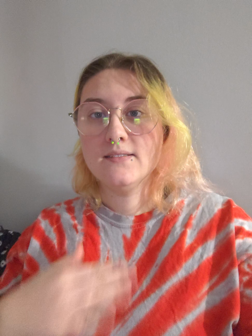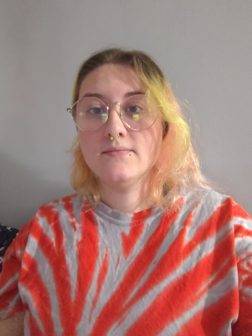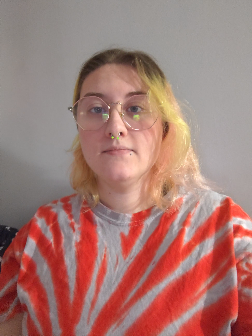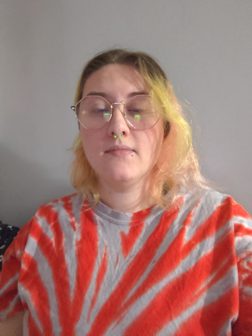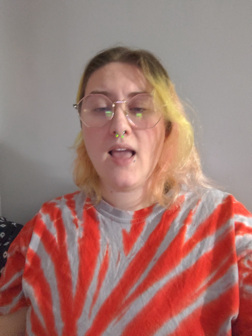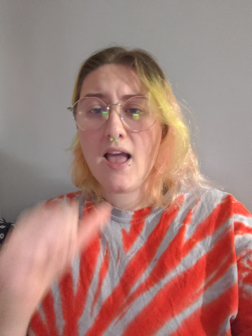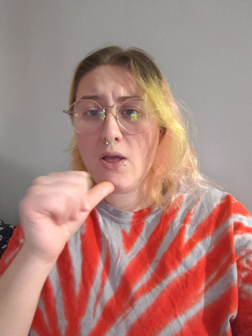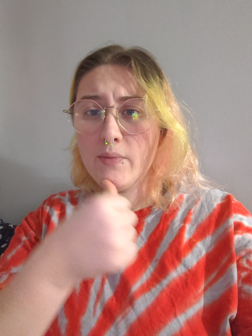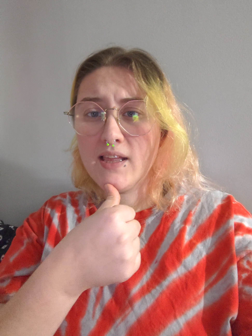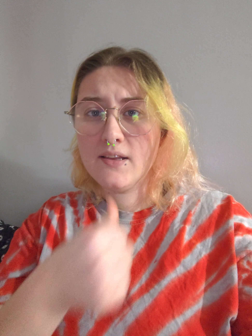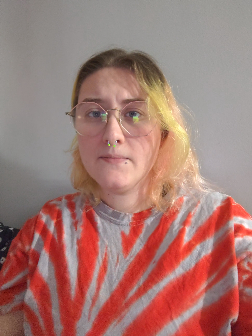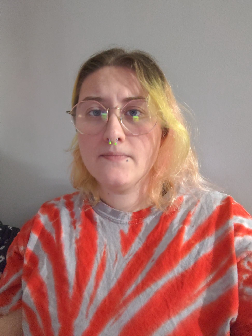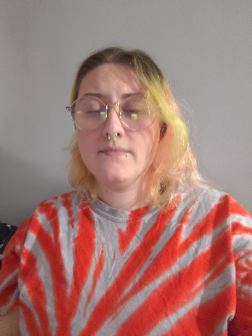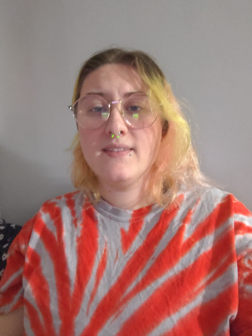owie